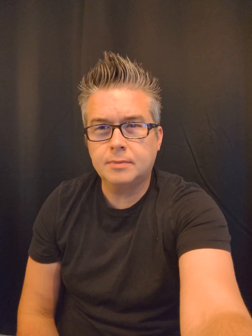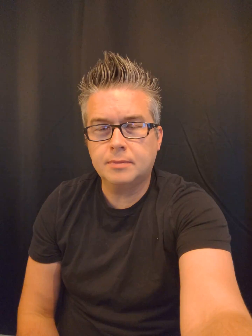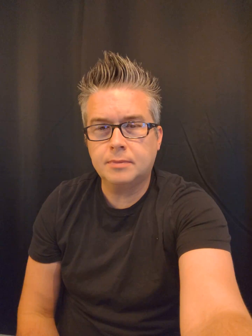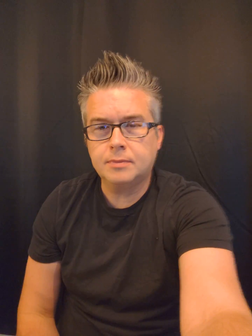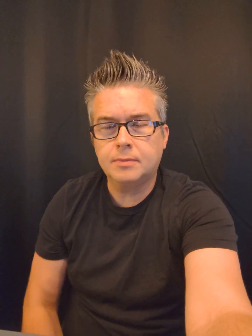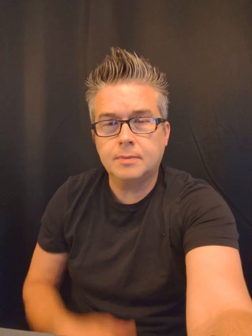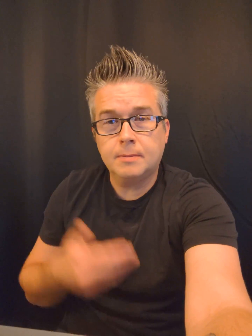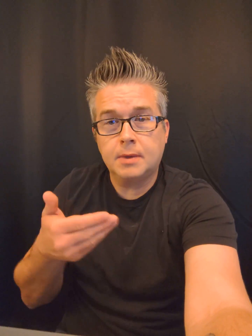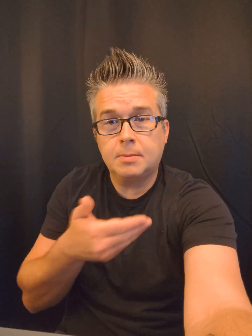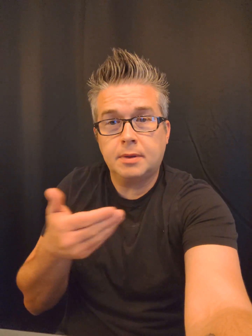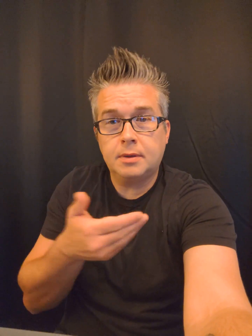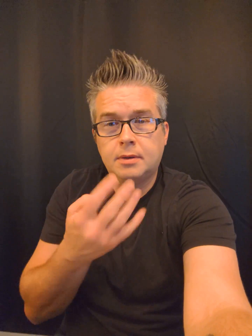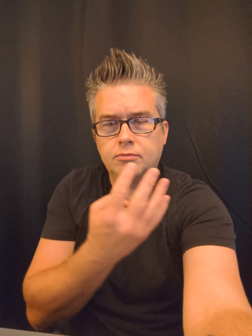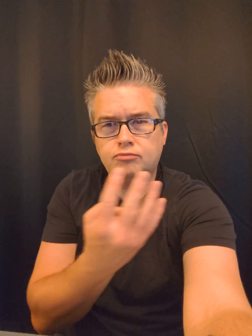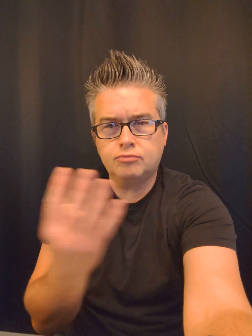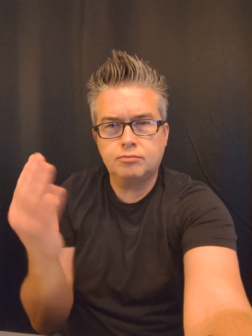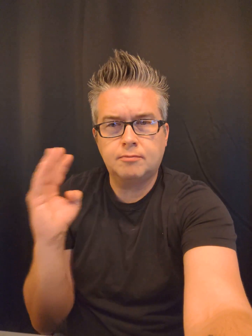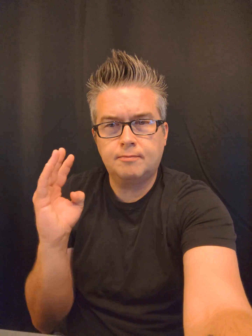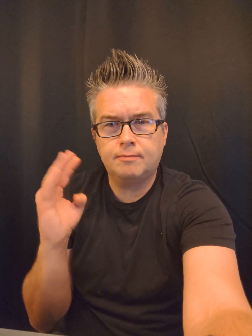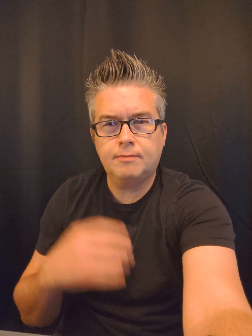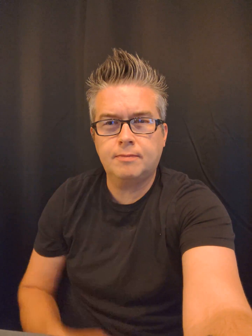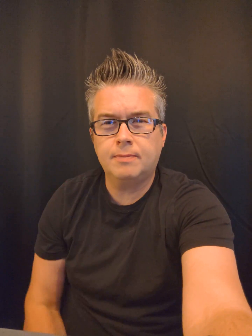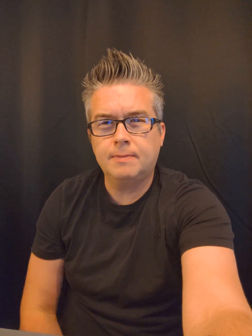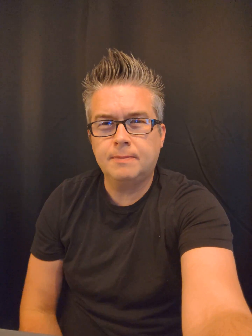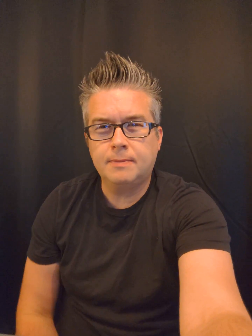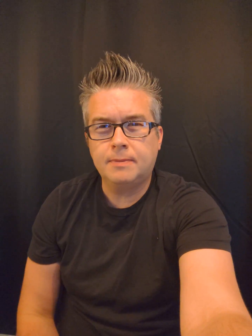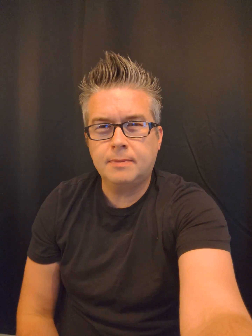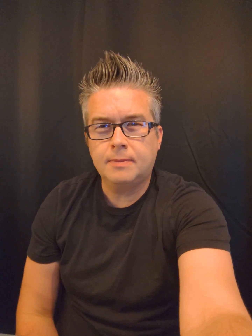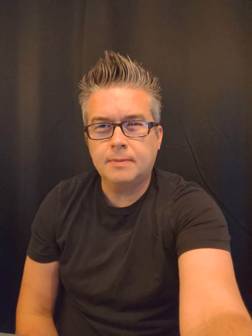crib